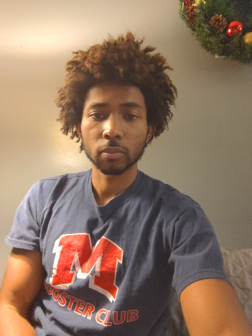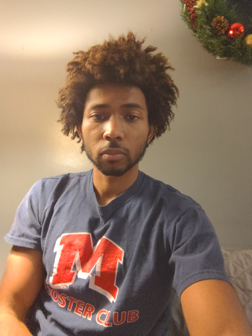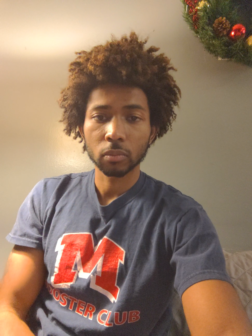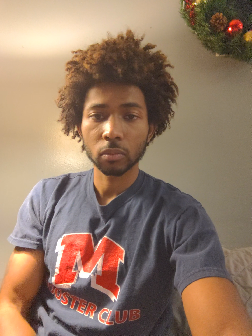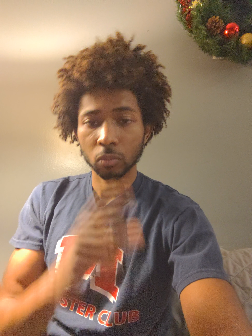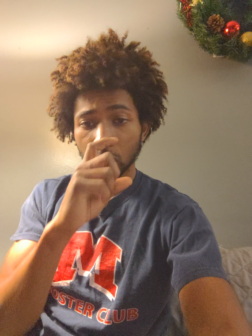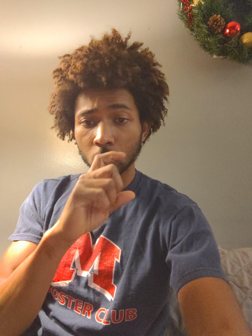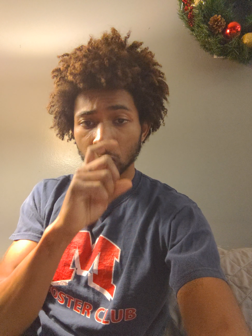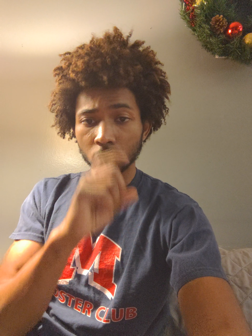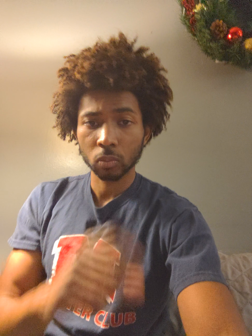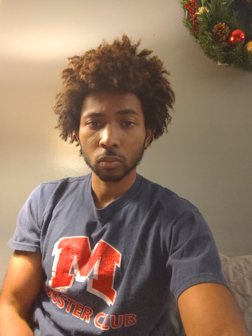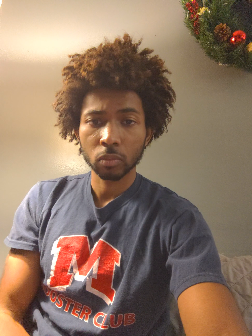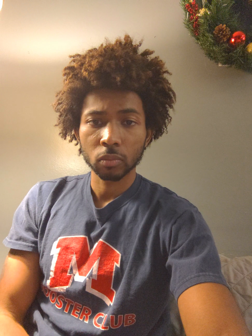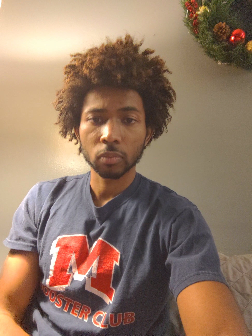doll